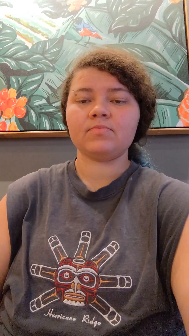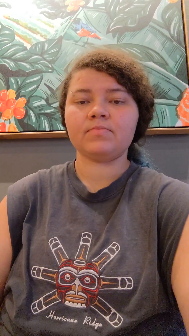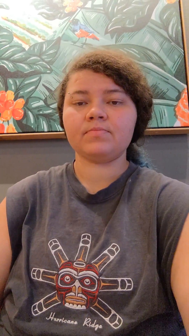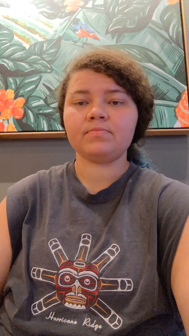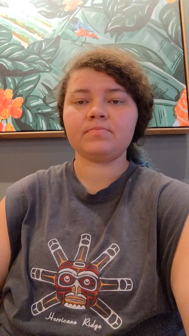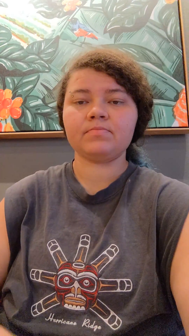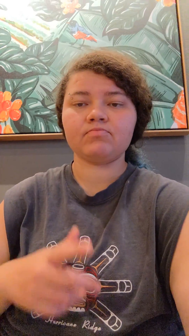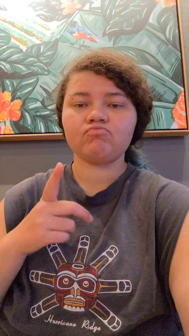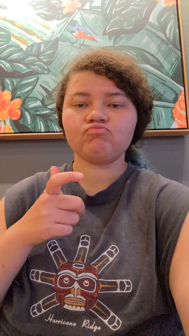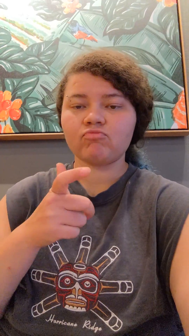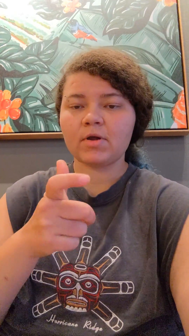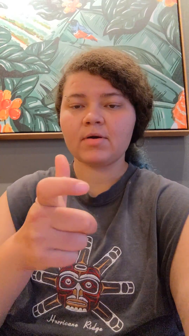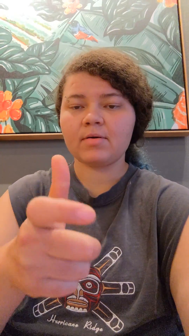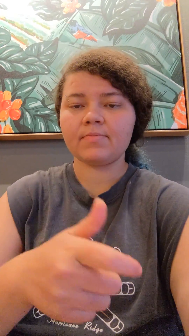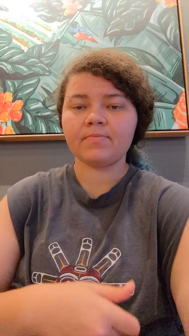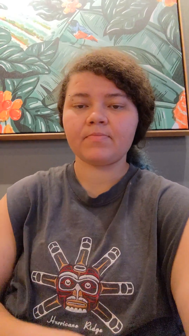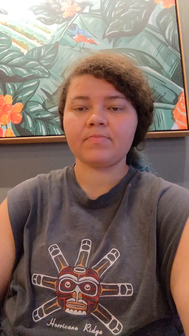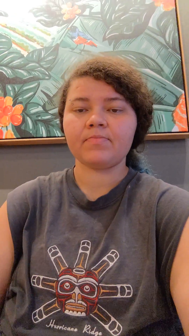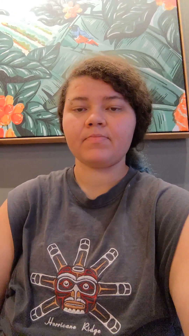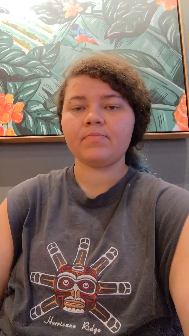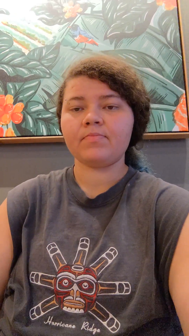run